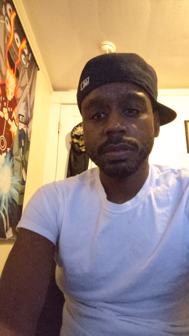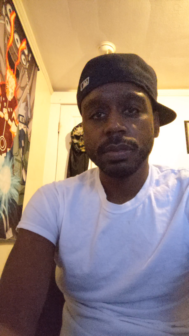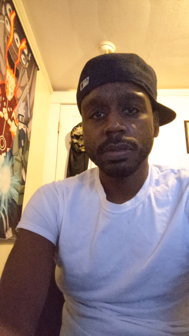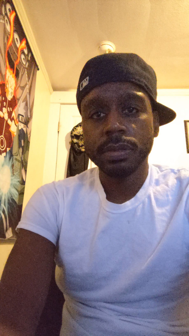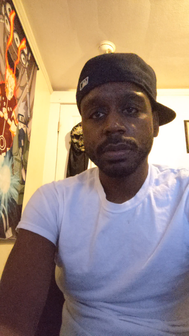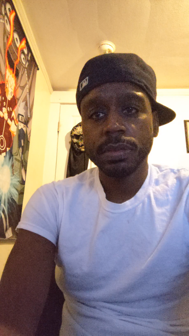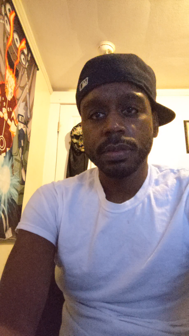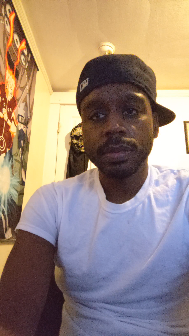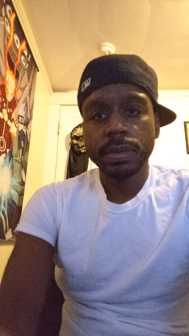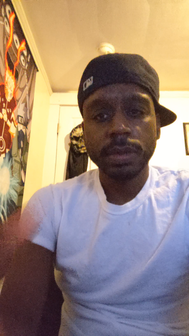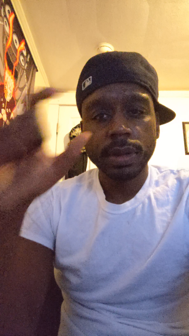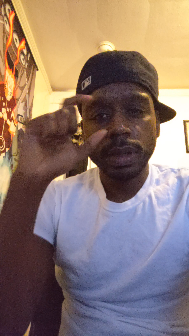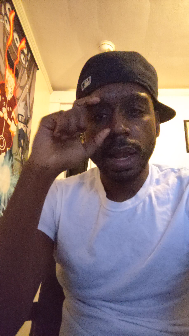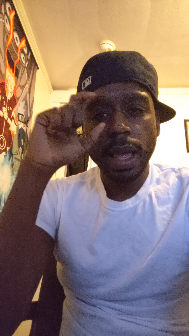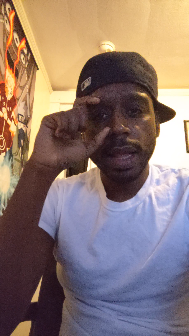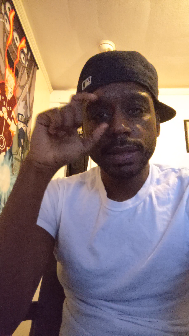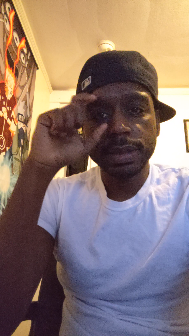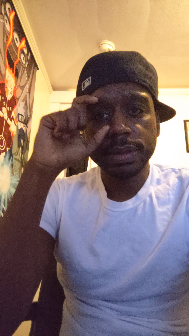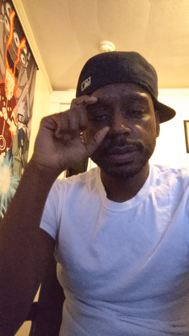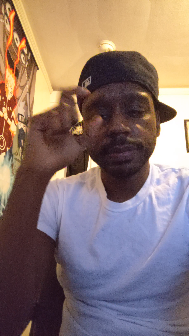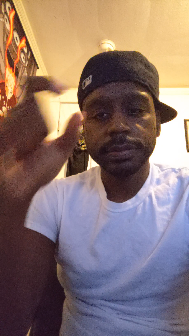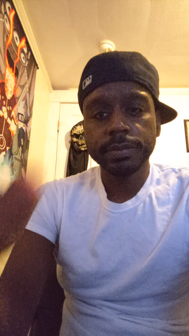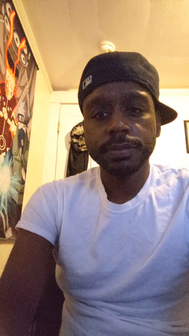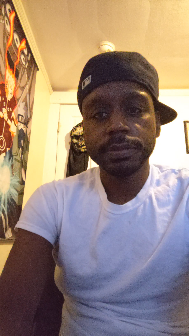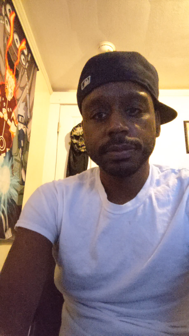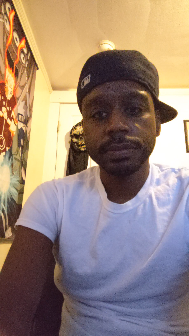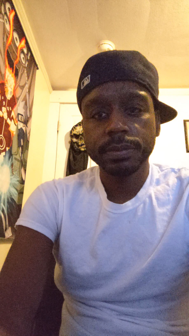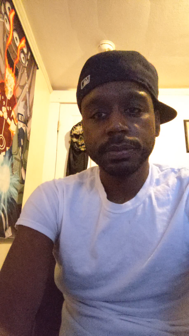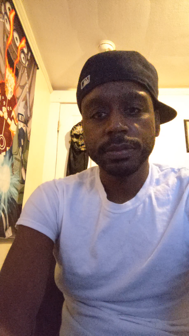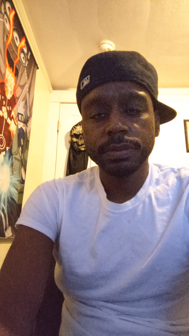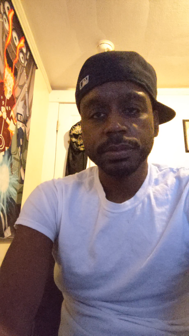glasses